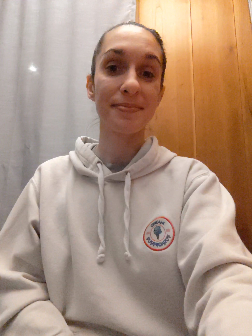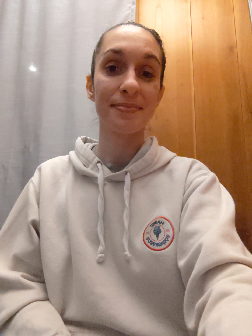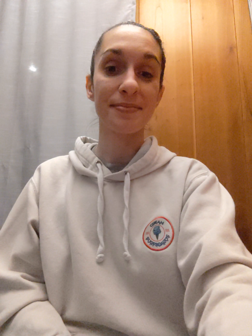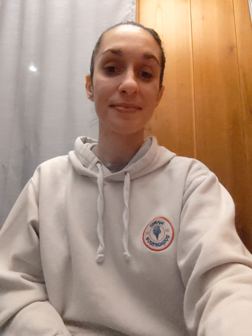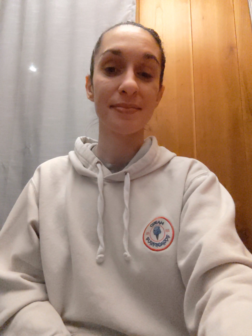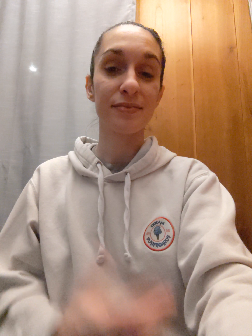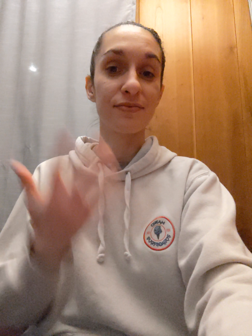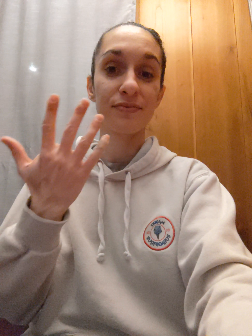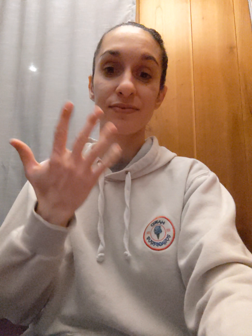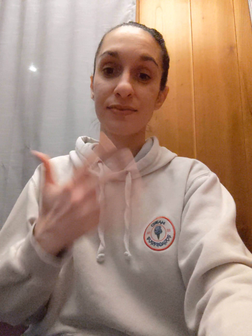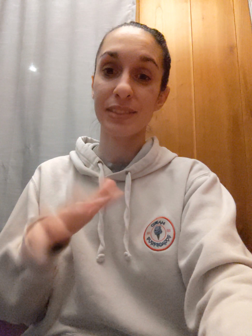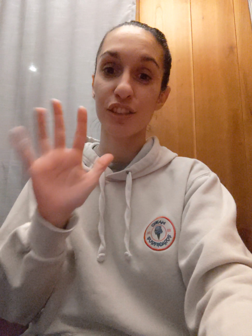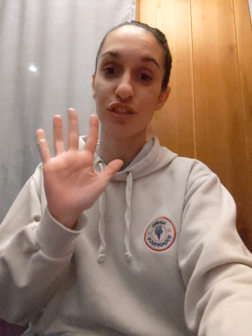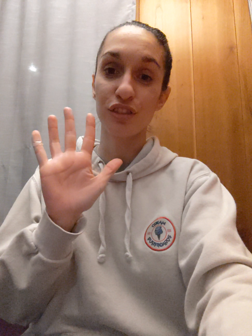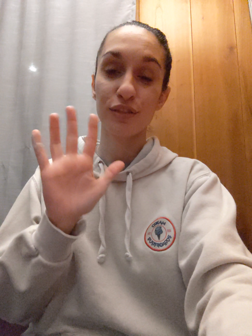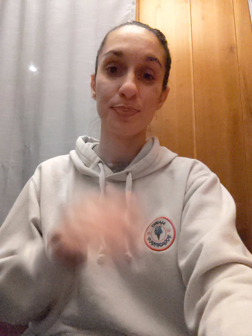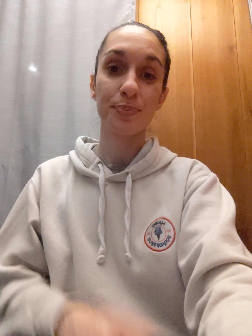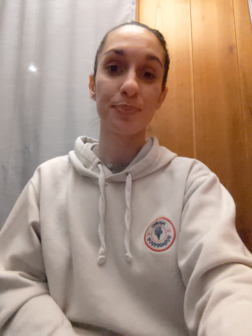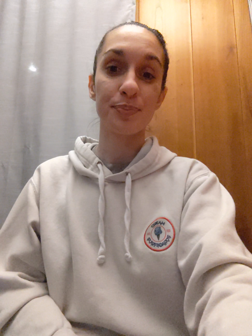finish